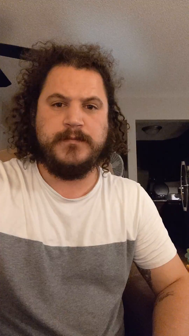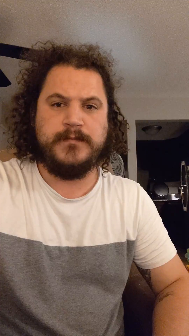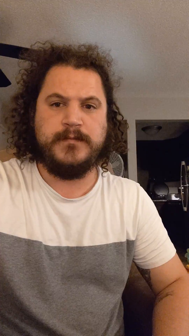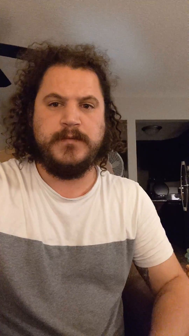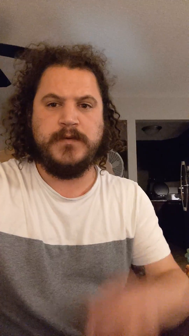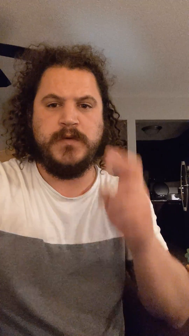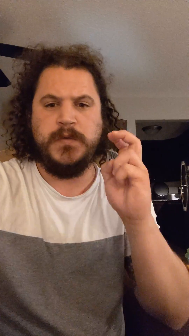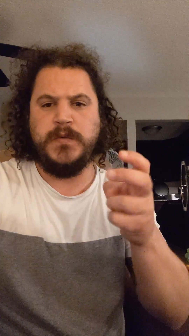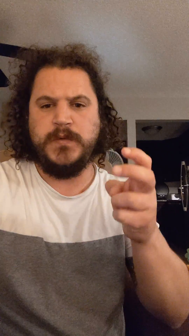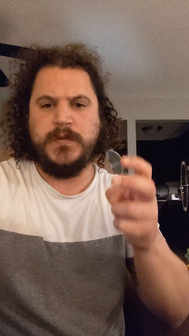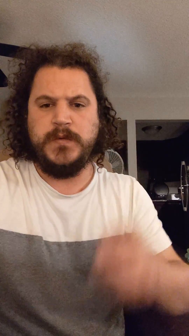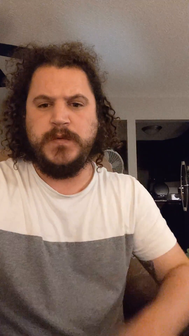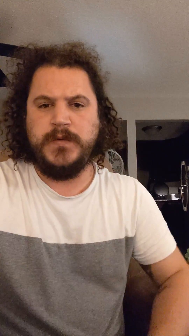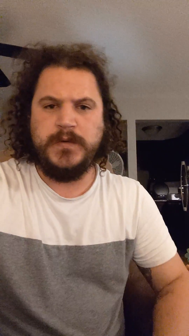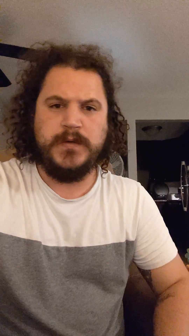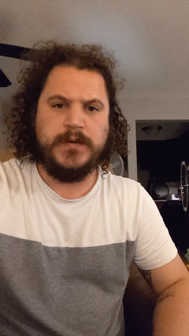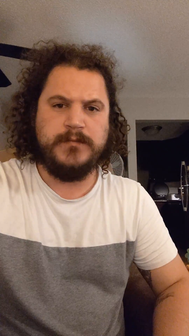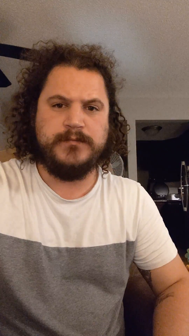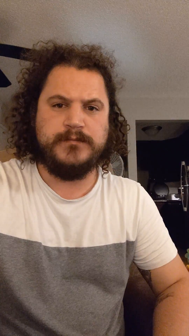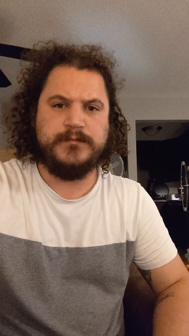hard